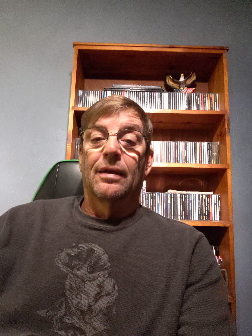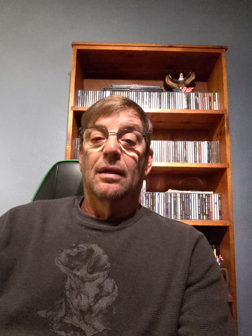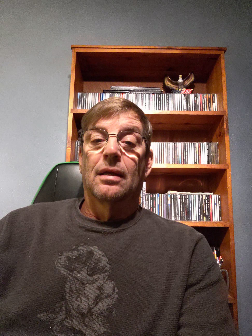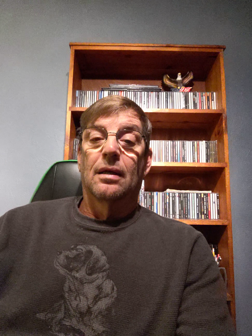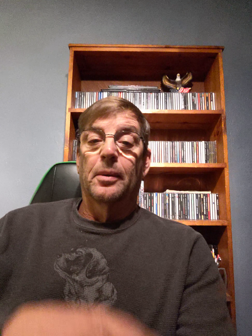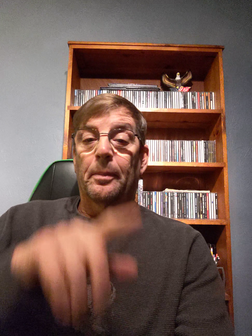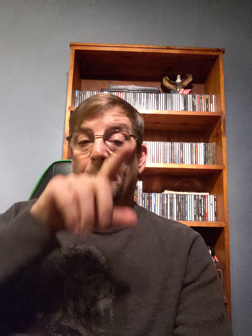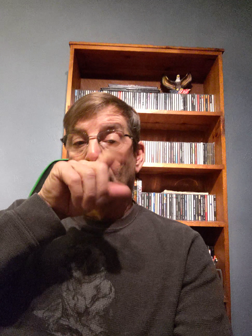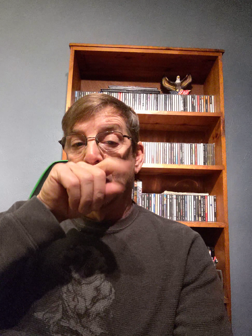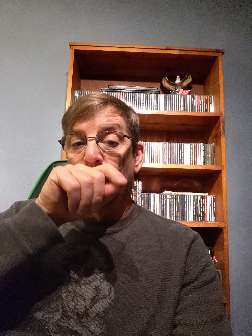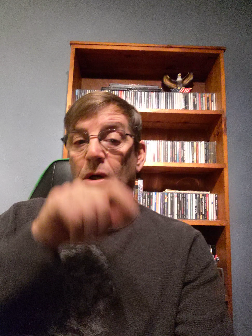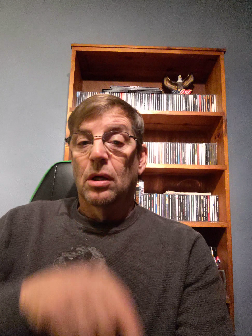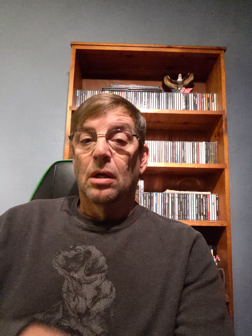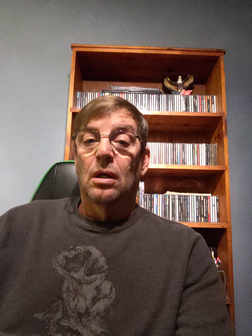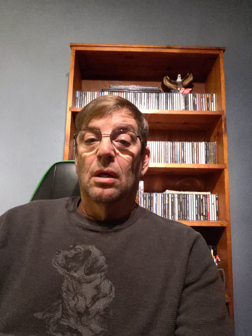bird